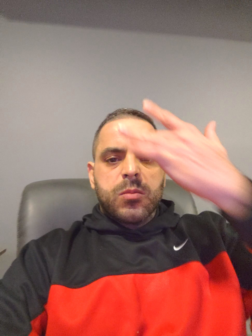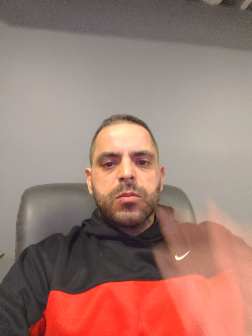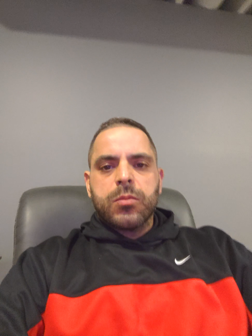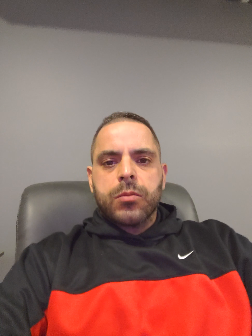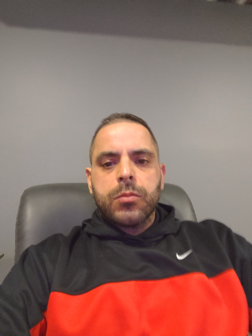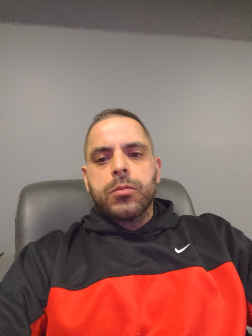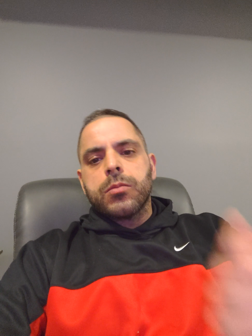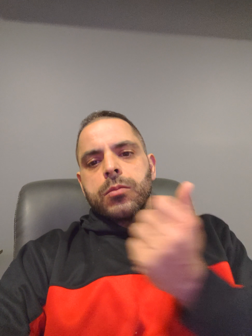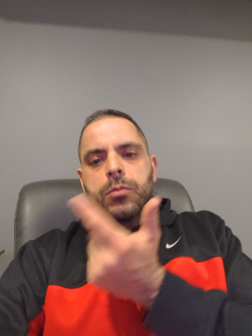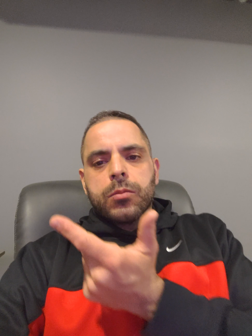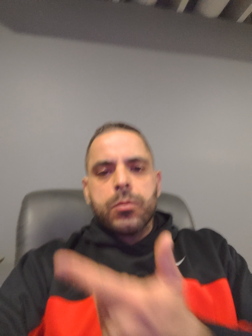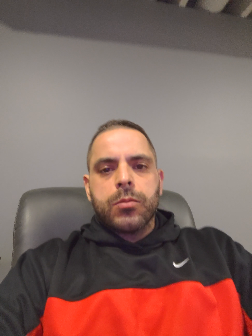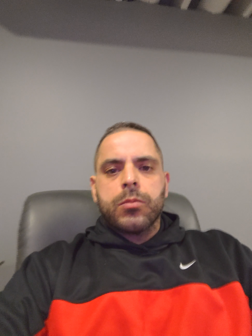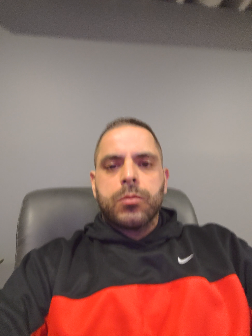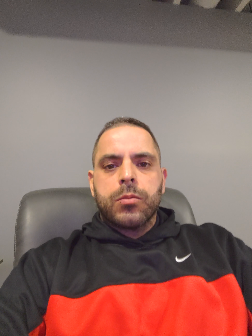all